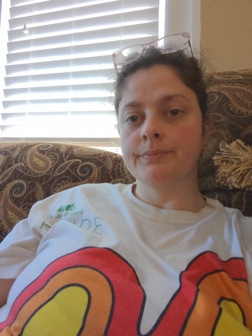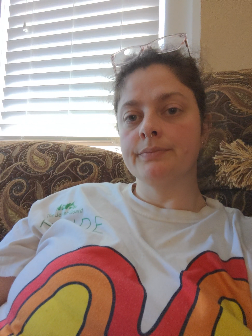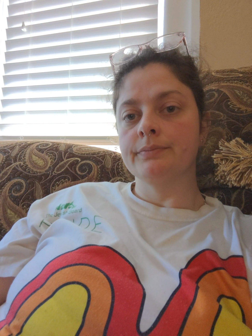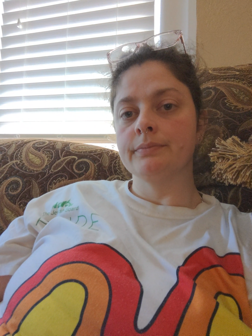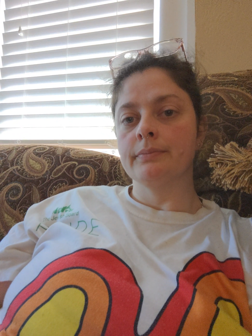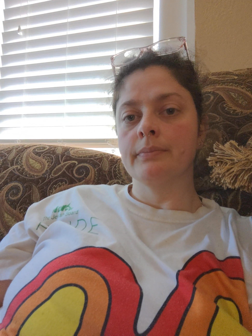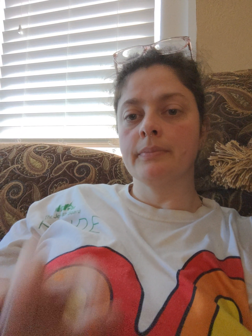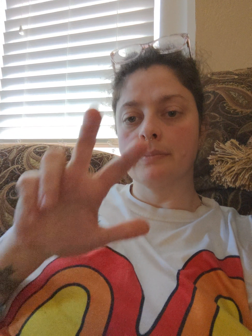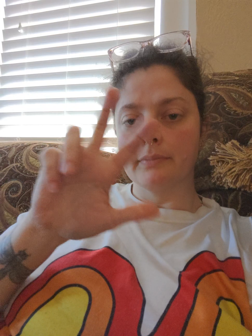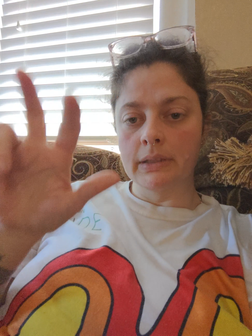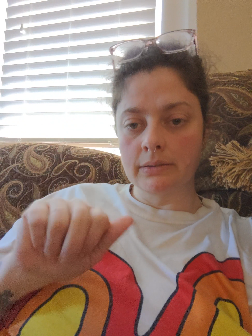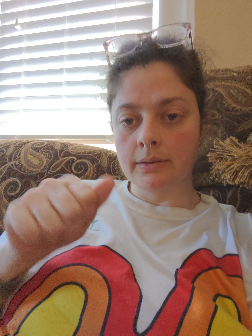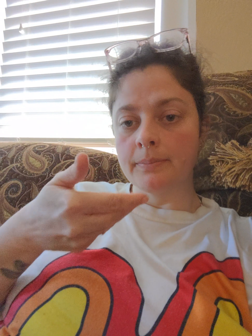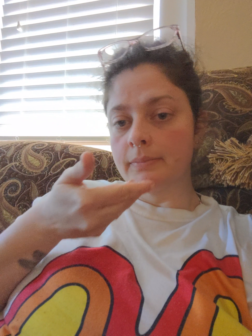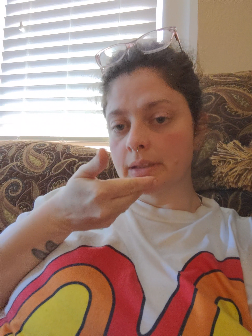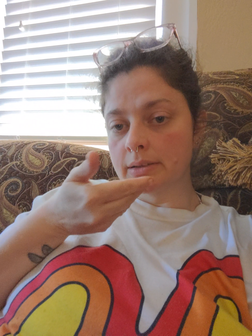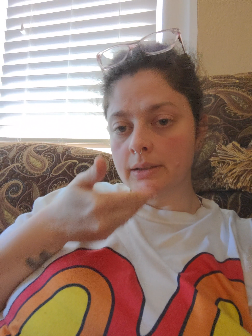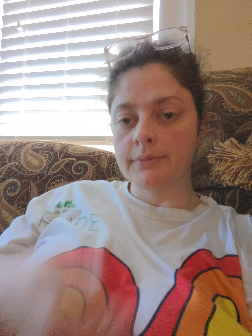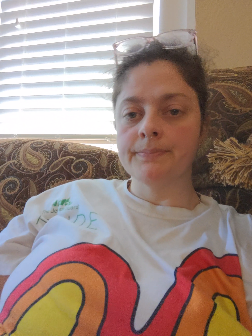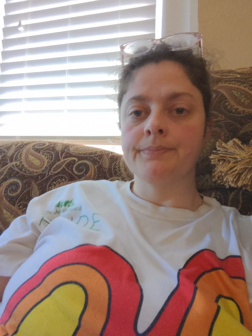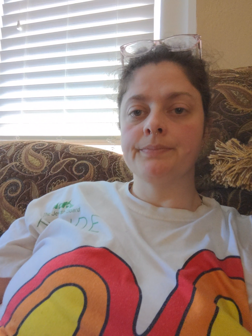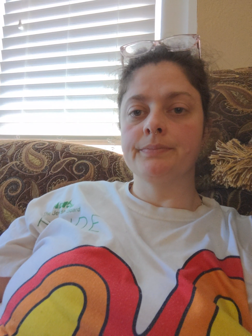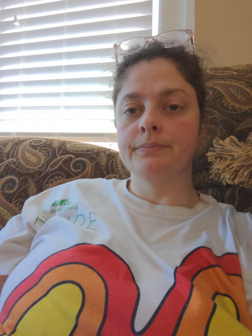pizza